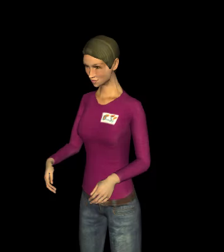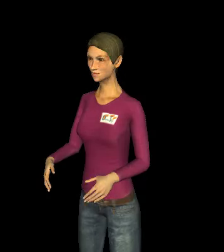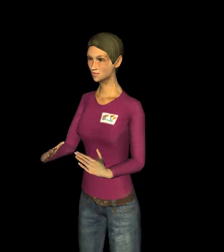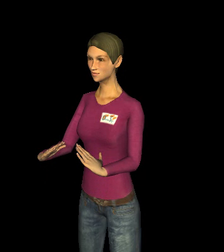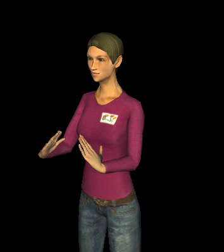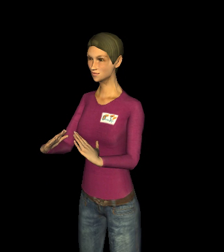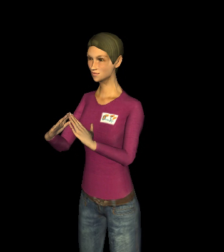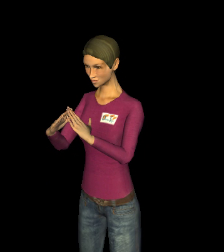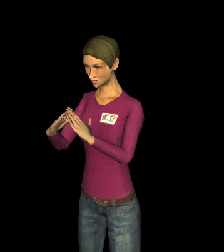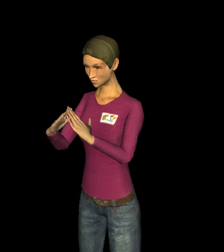جبل